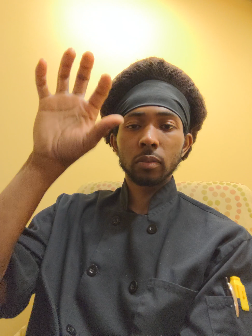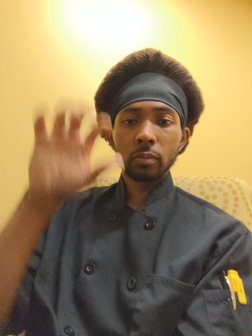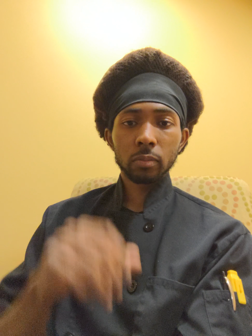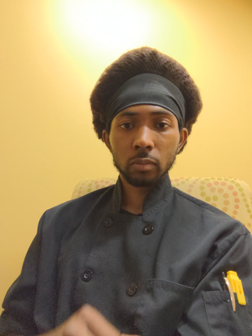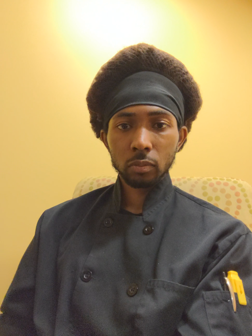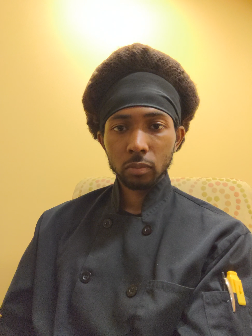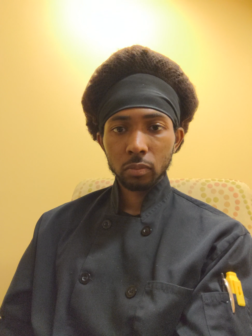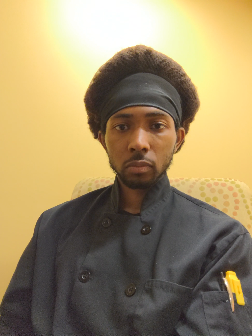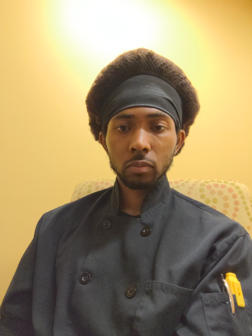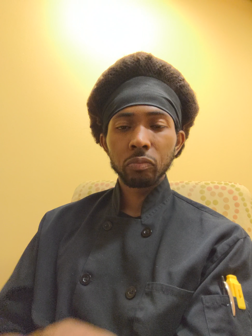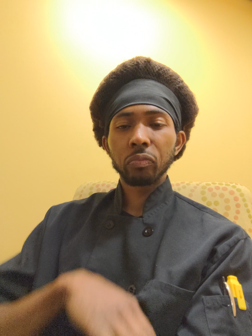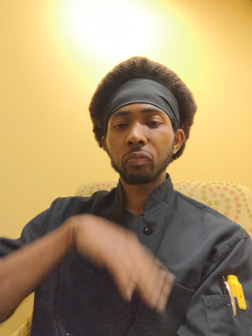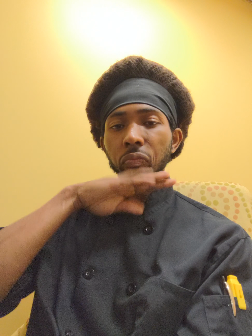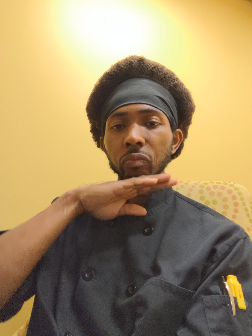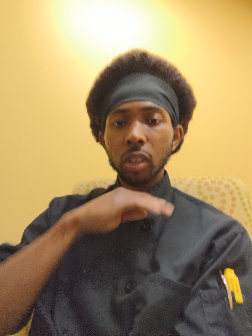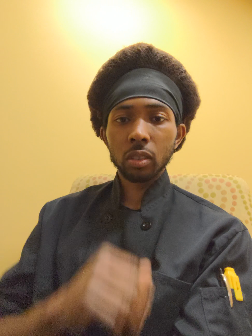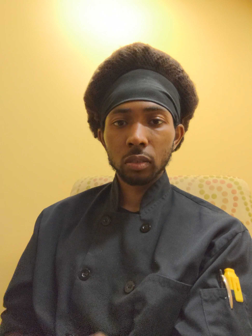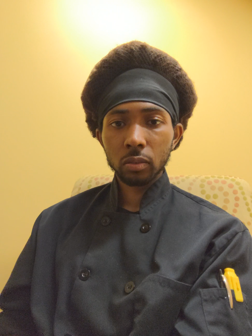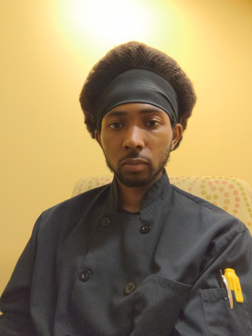full